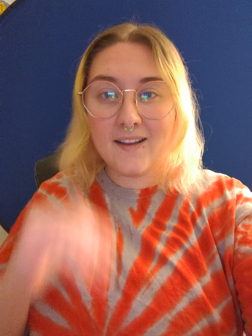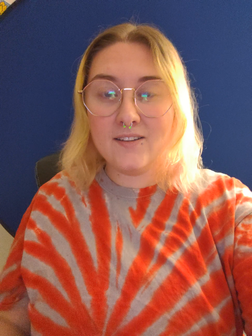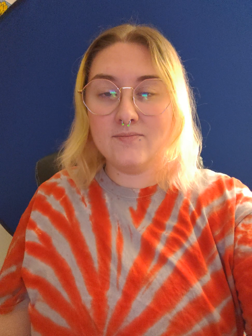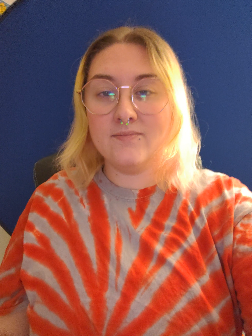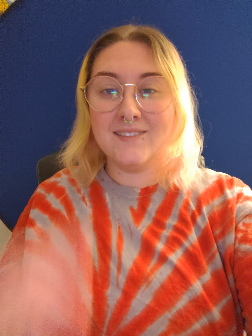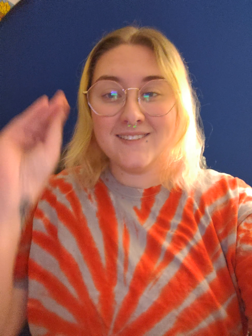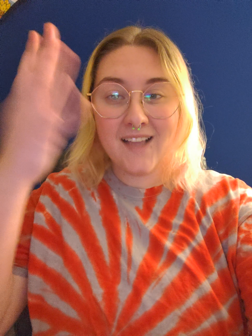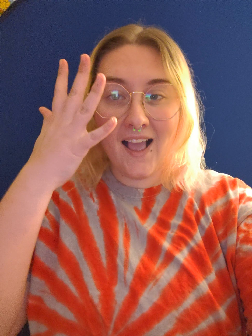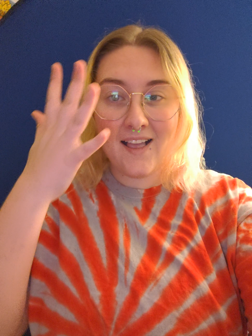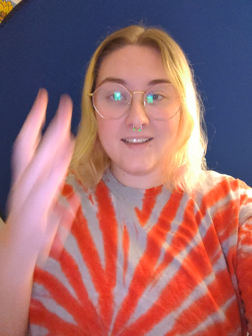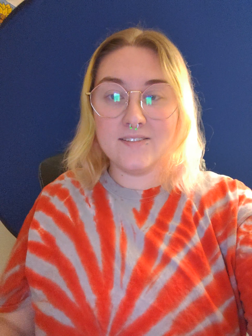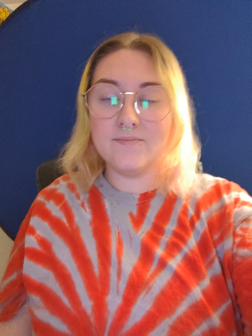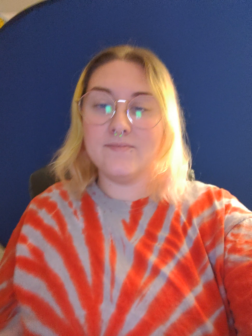sun